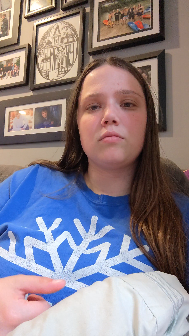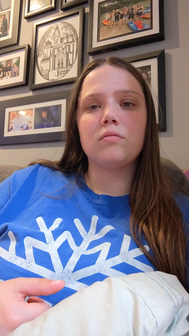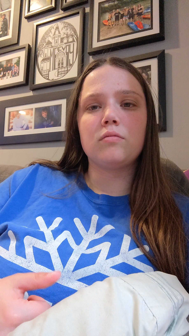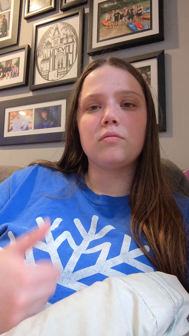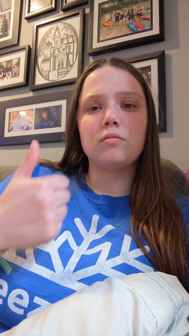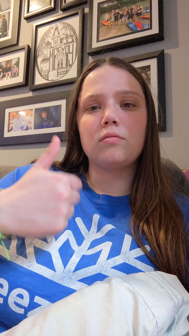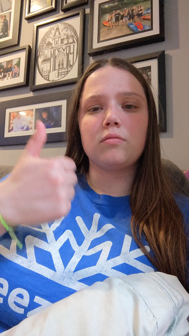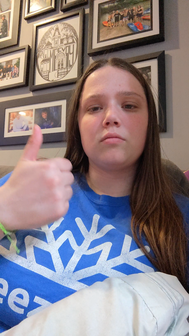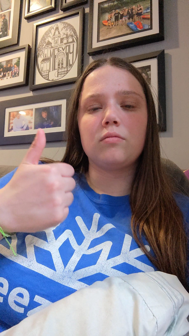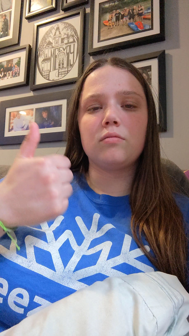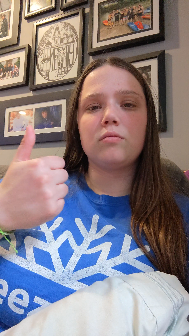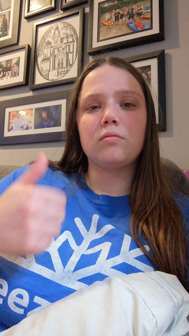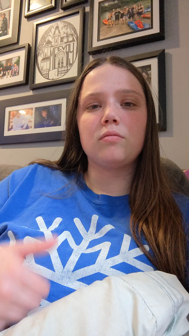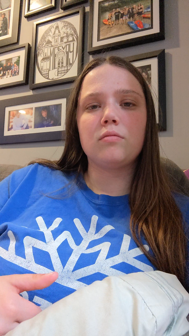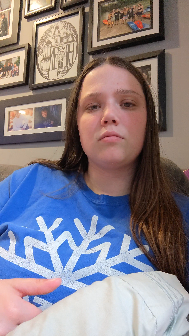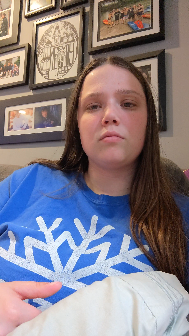help